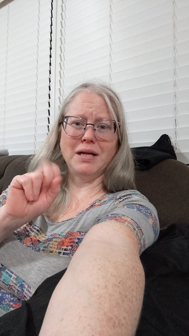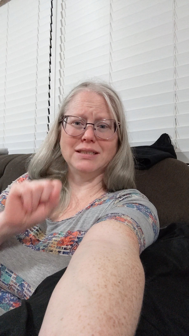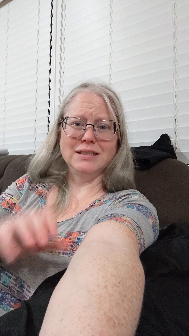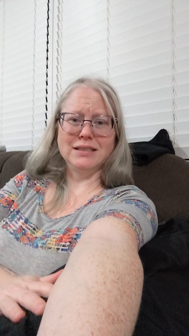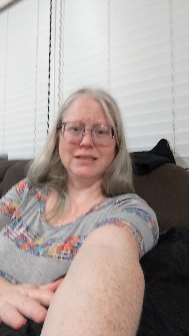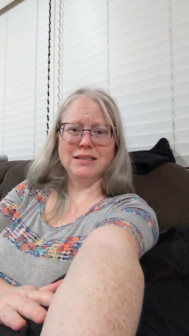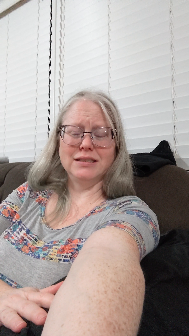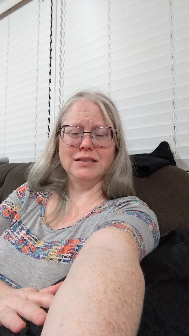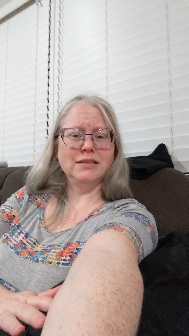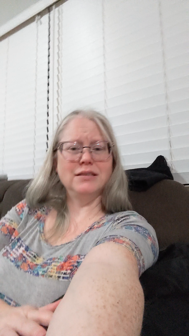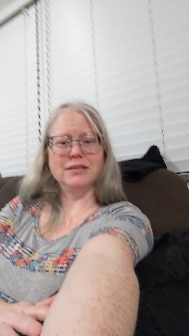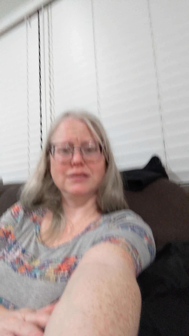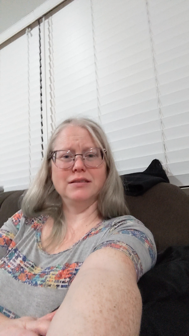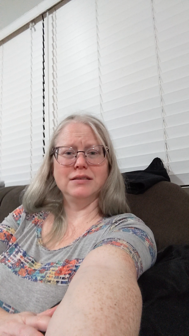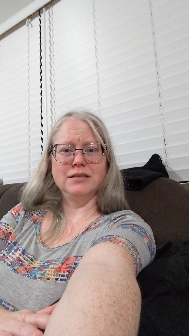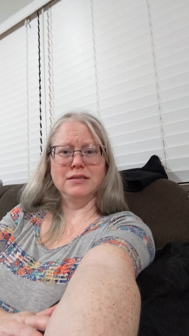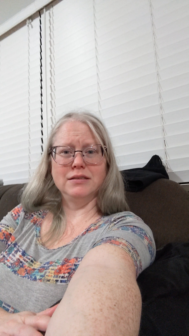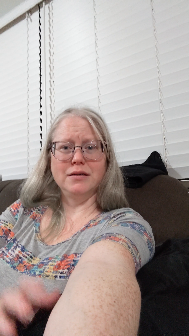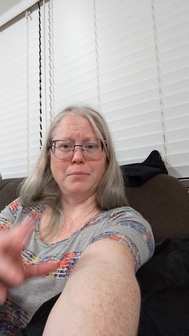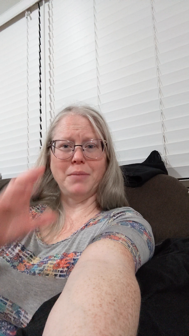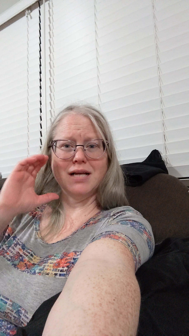bus